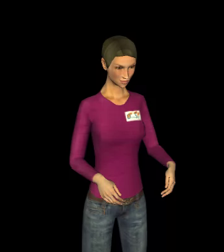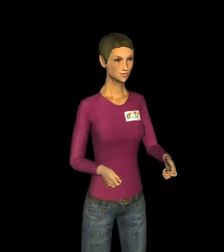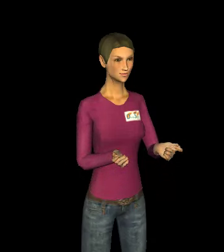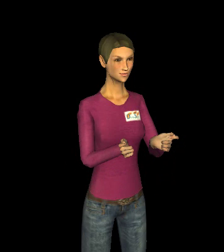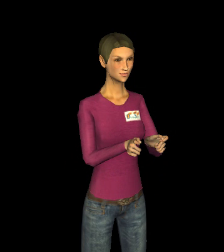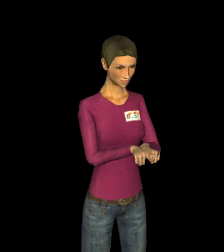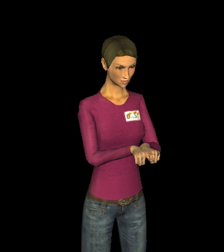مغلق